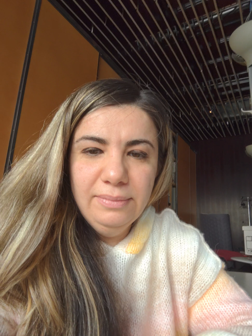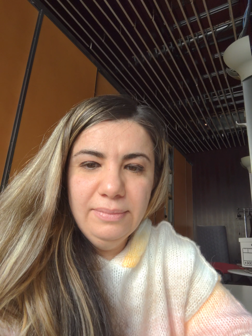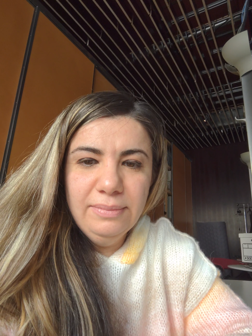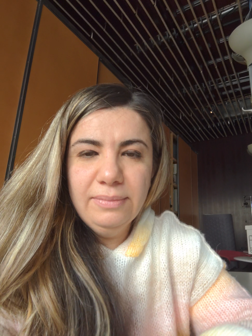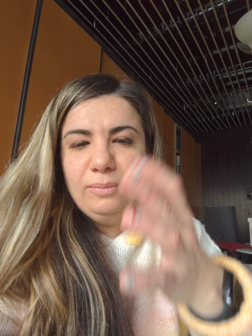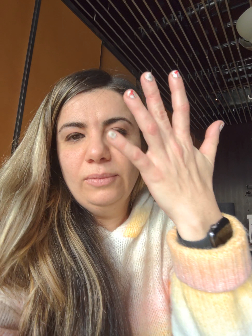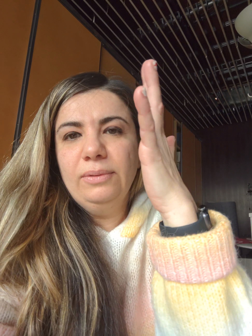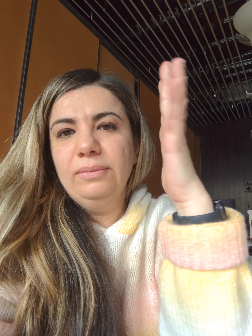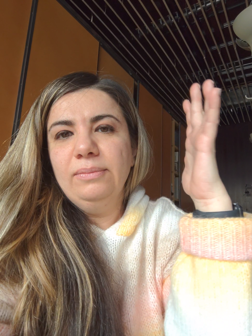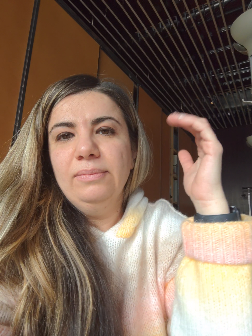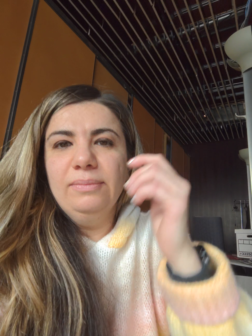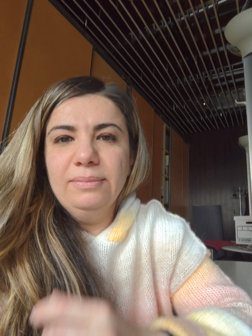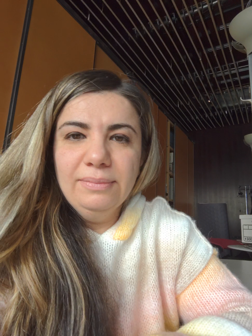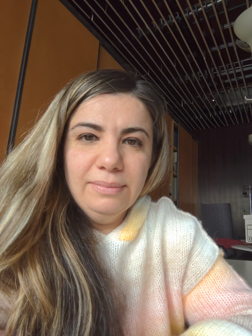tree